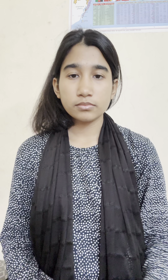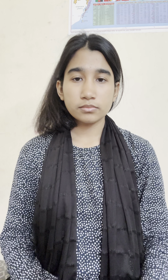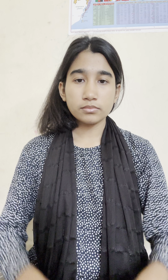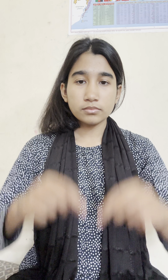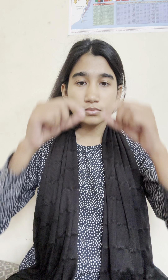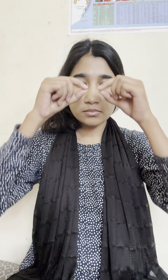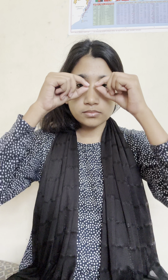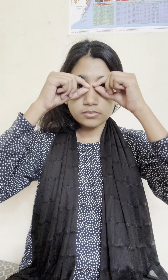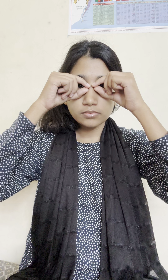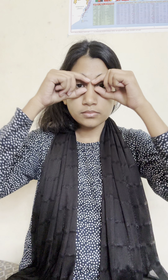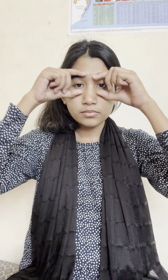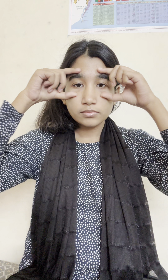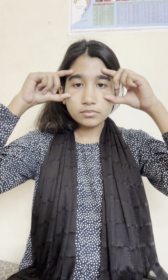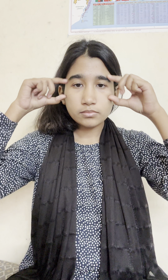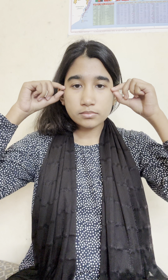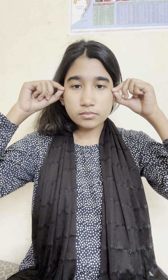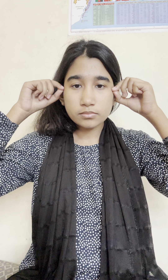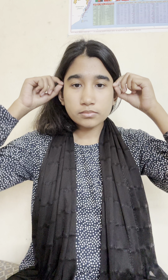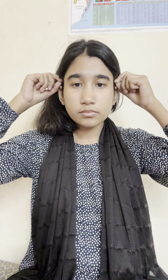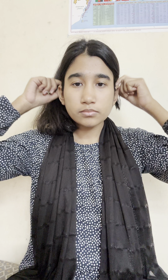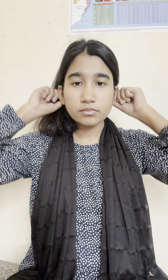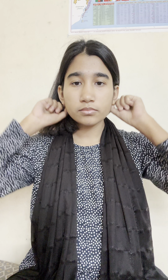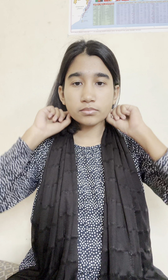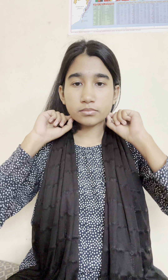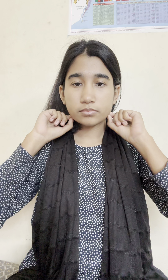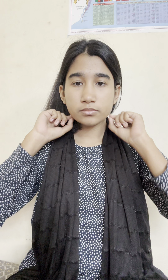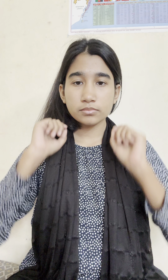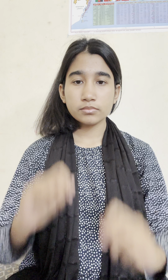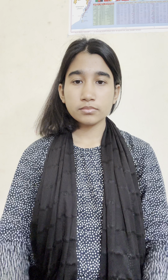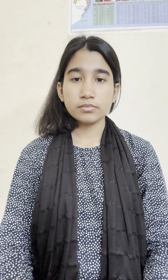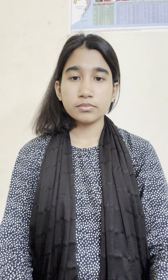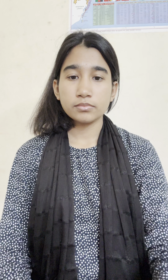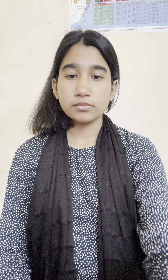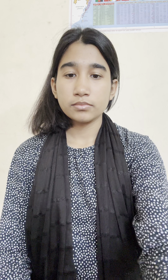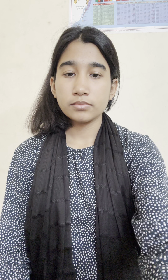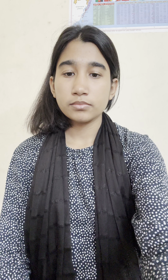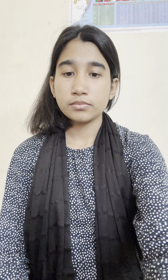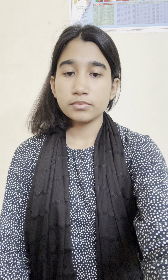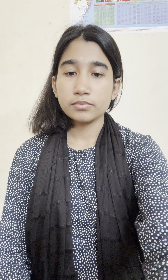চশমা